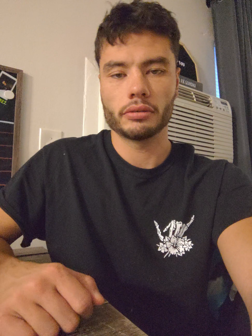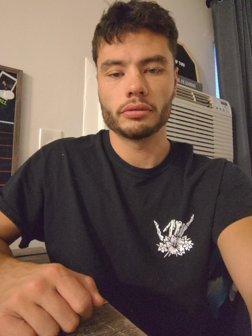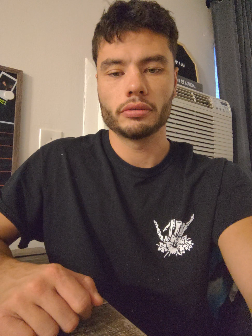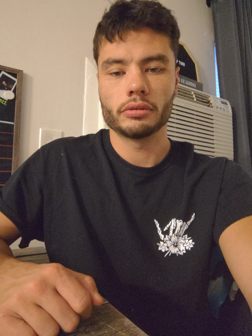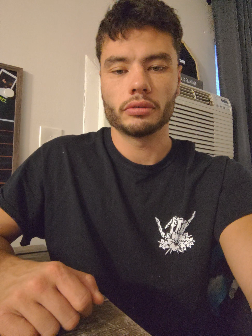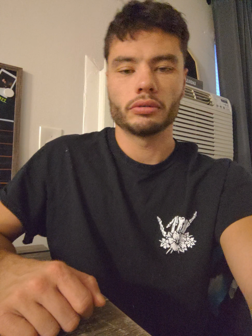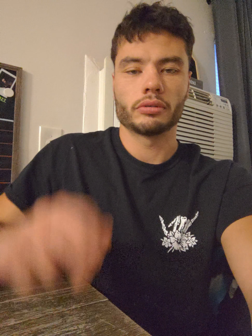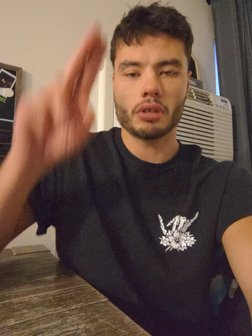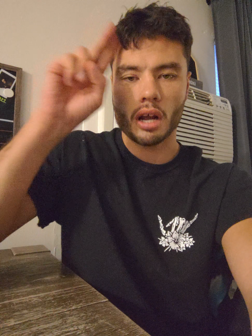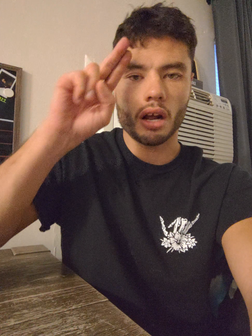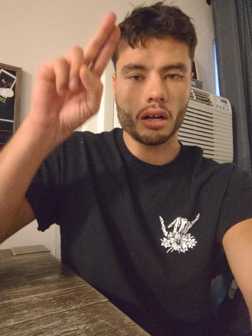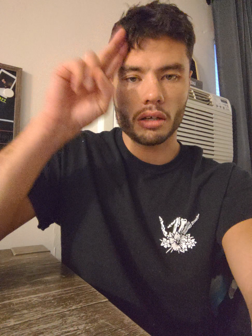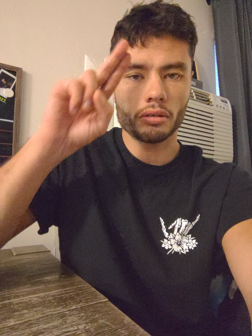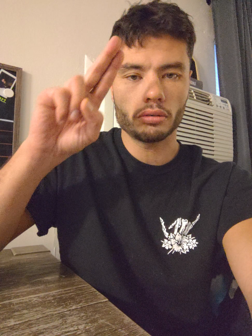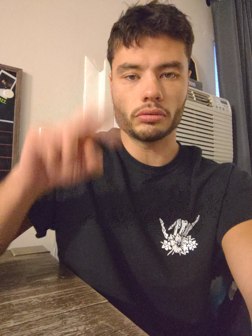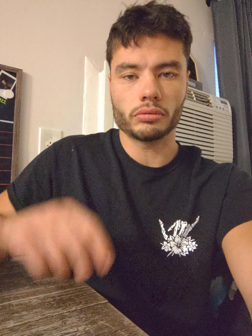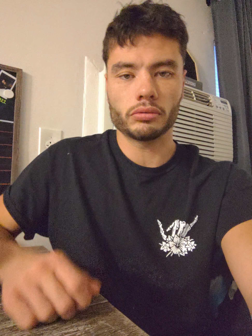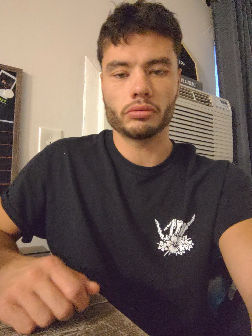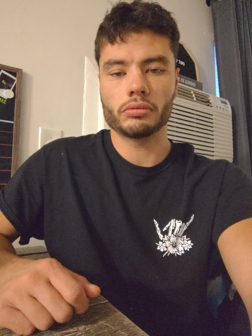uncle